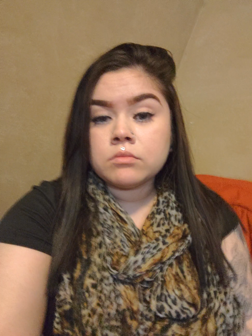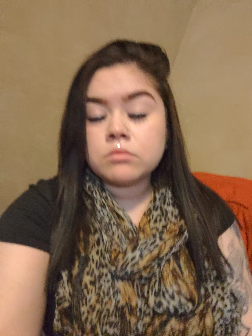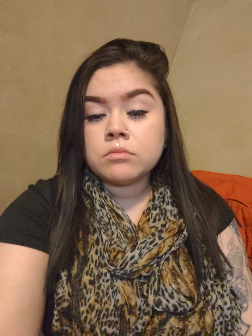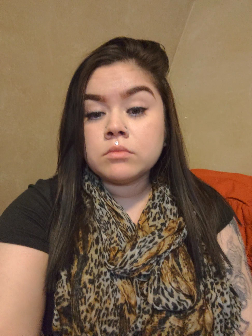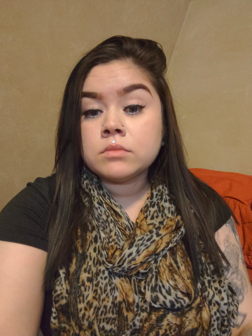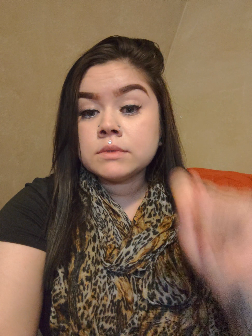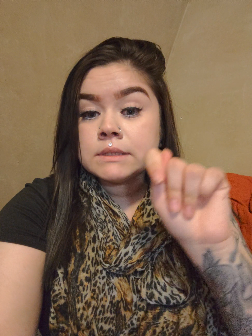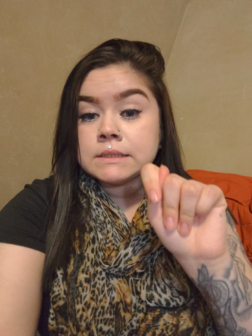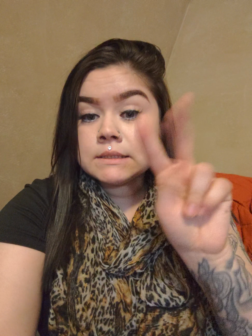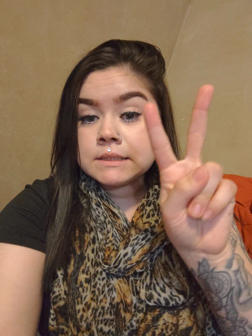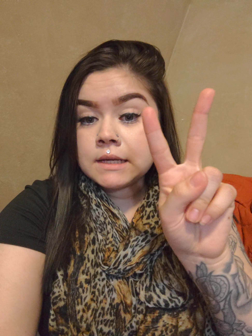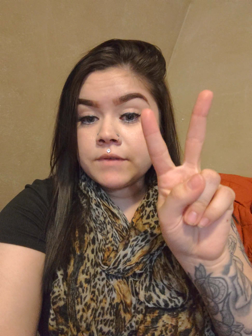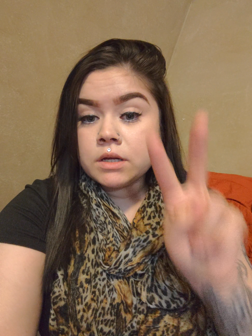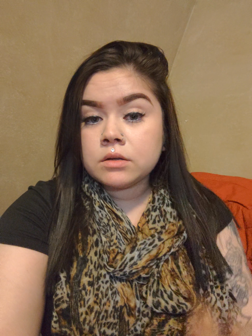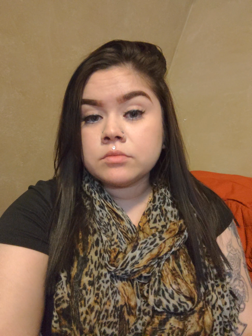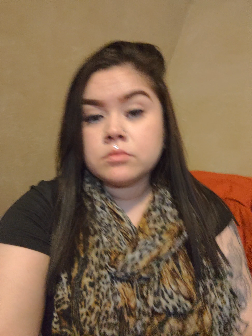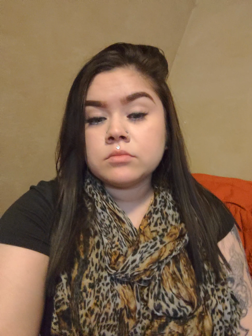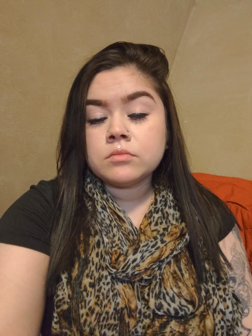TV